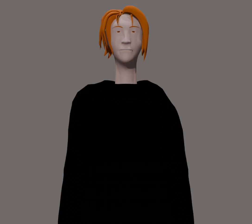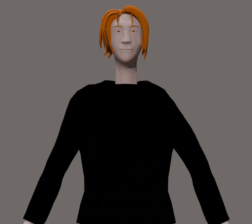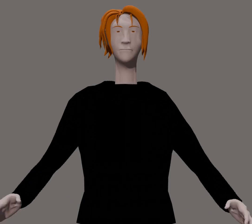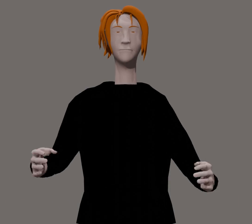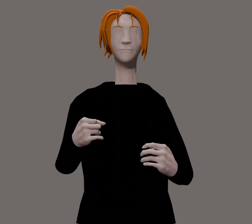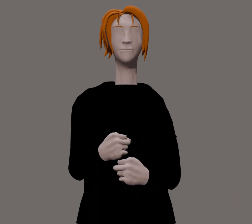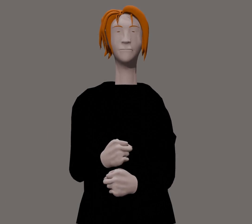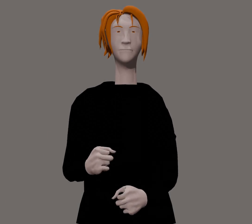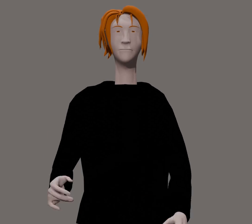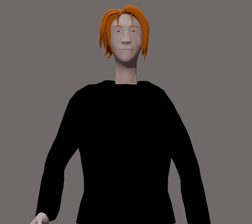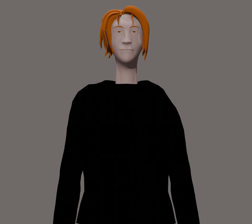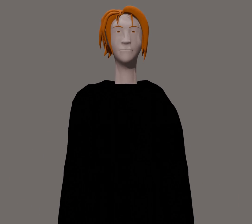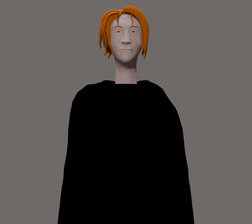Concise